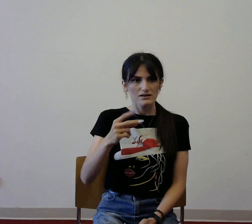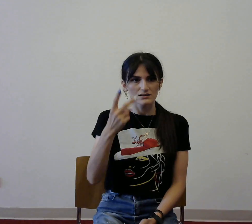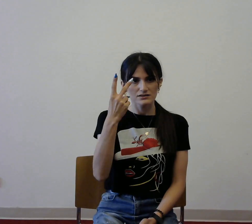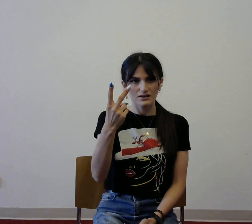2